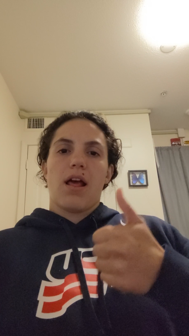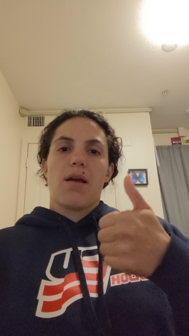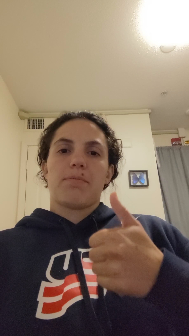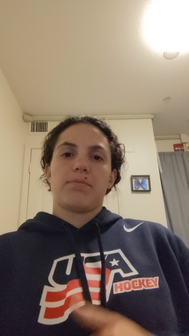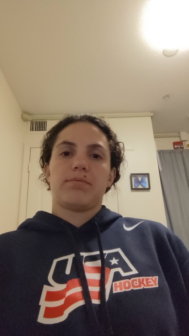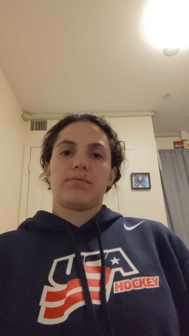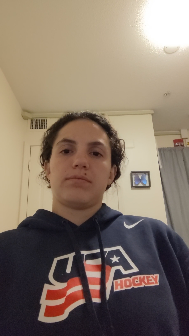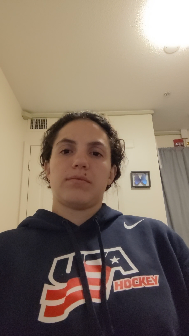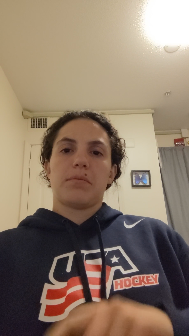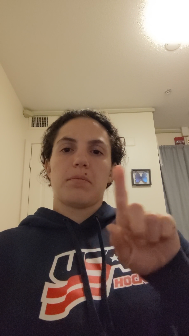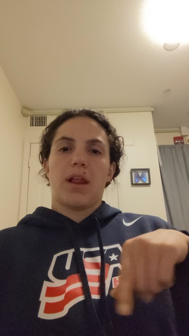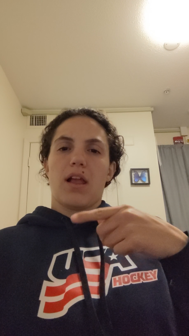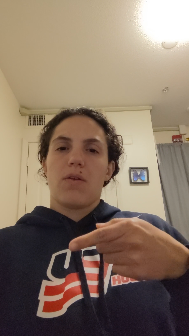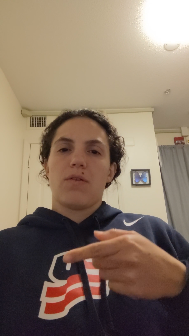about